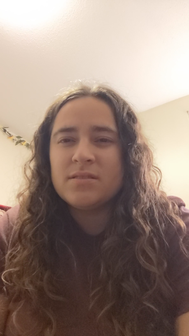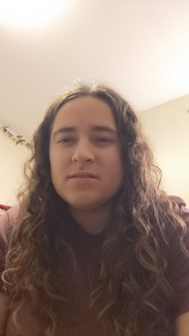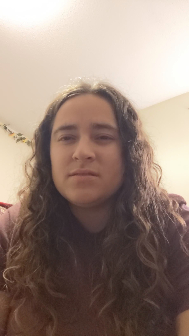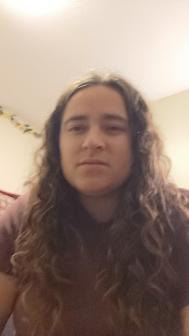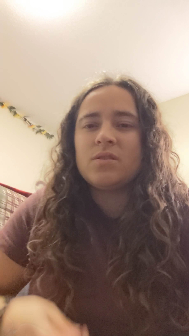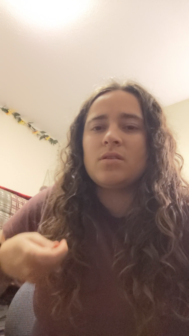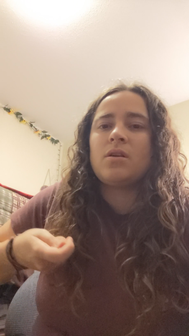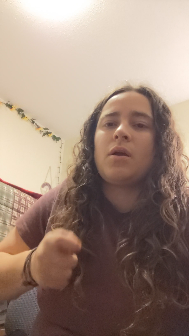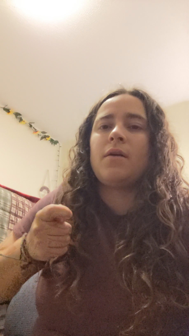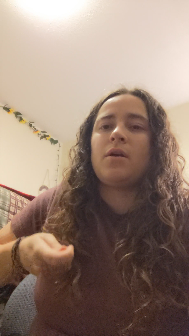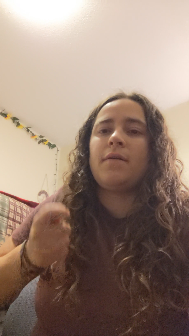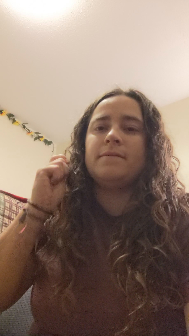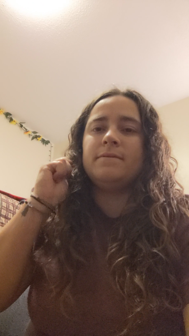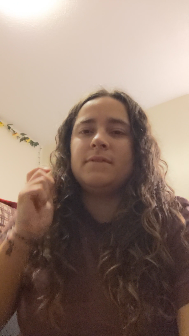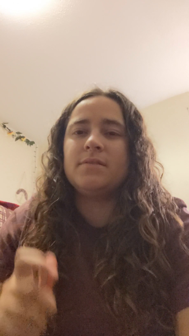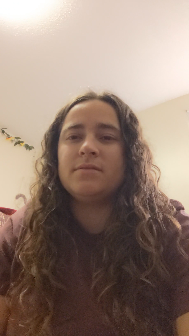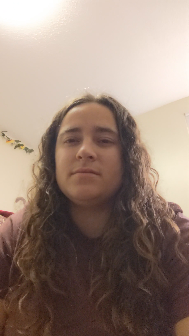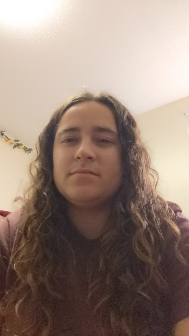shovel